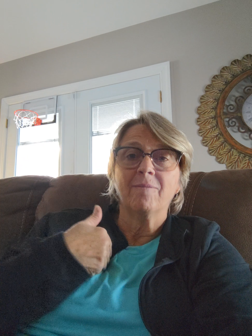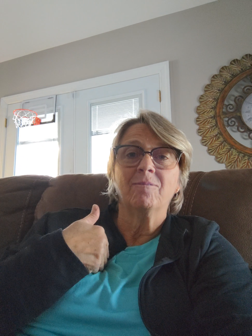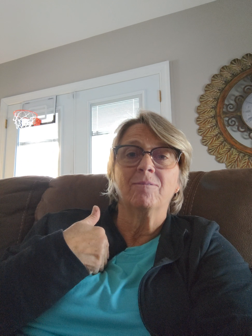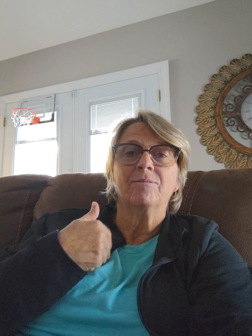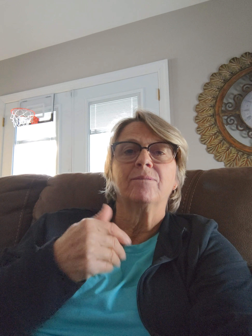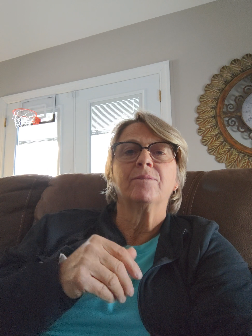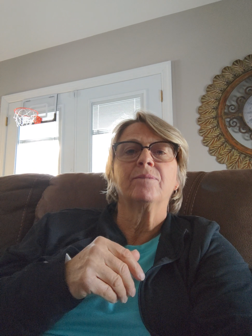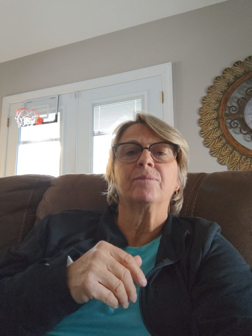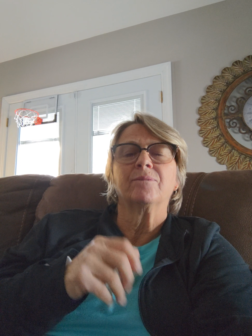have